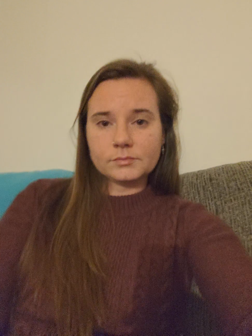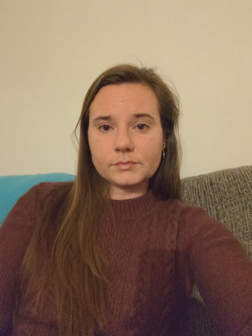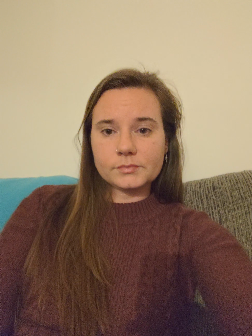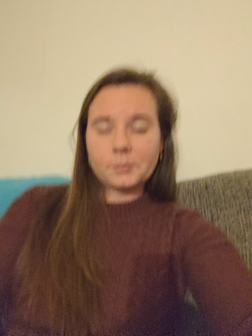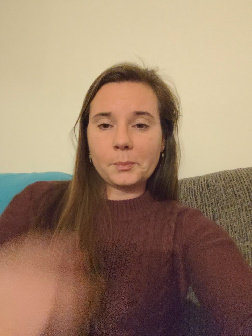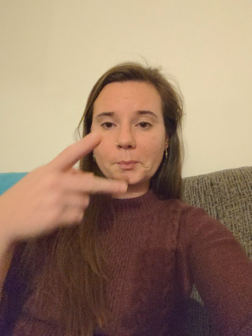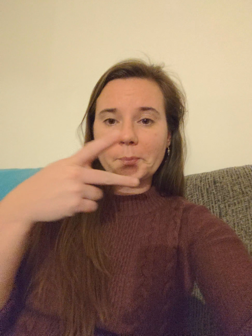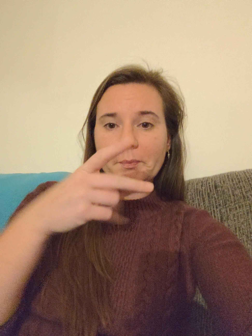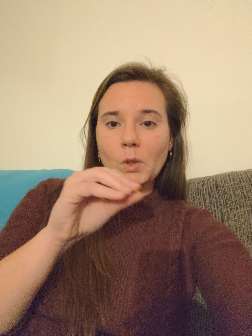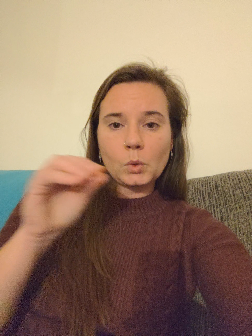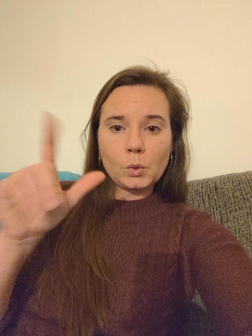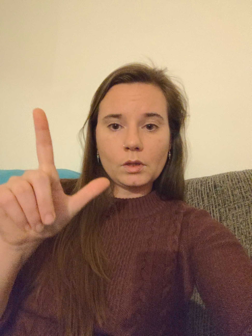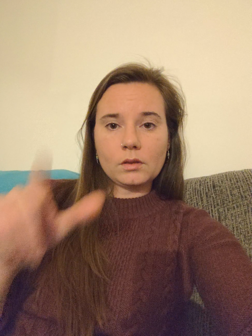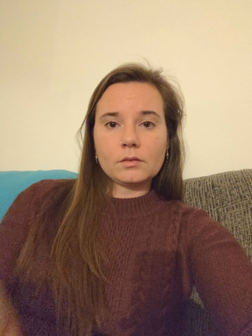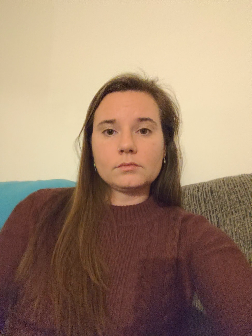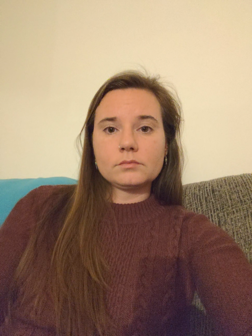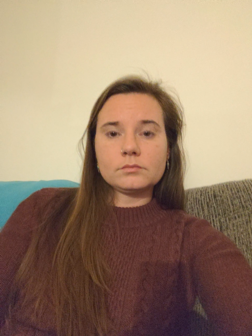pool